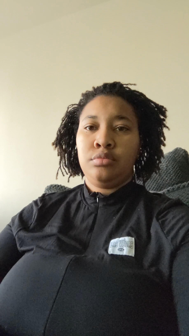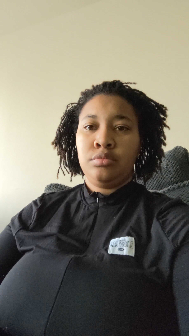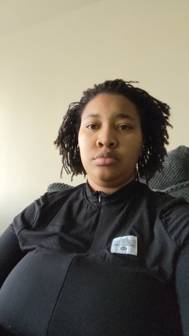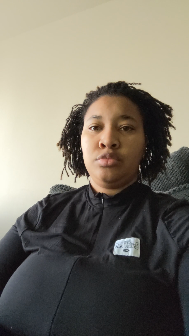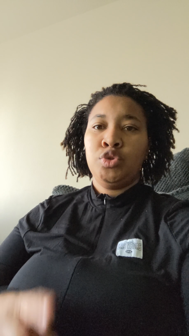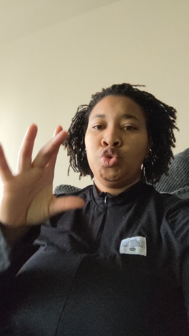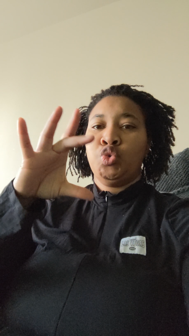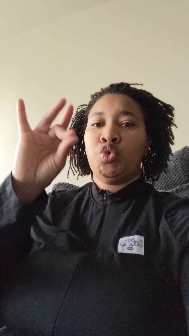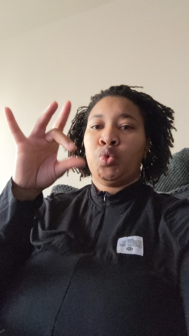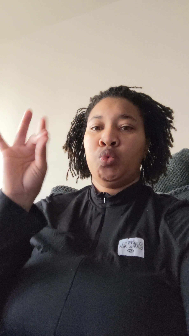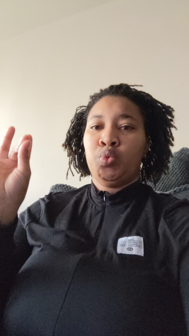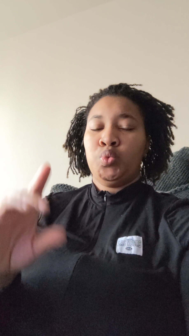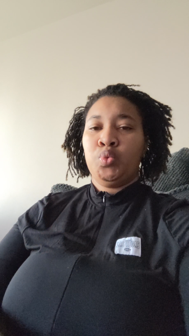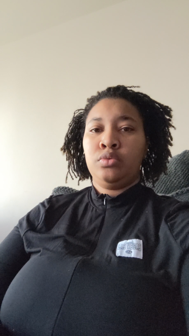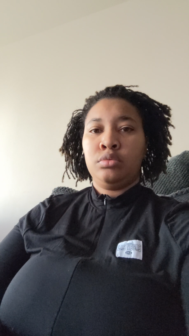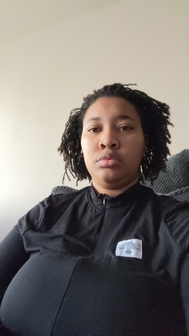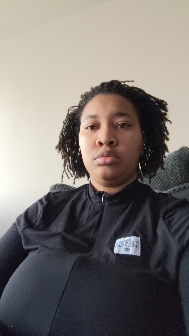choose